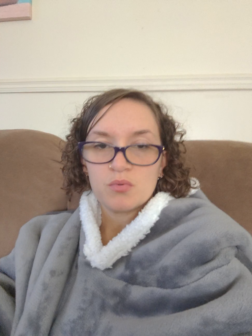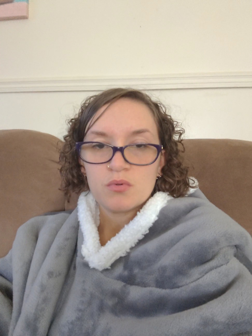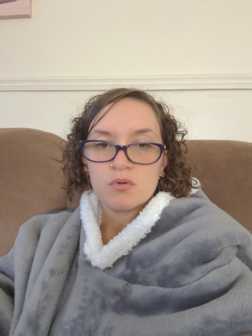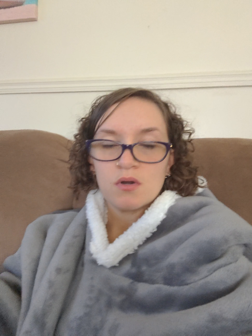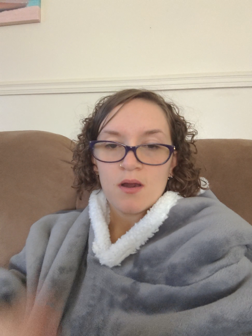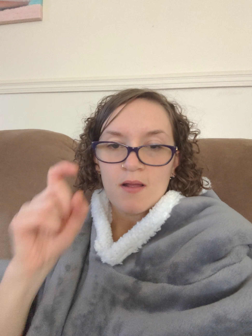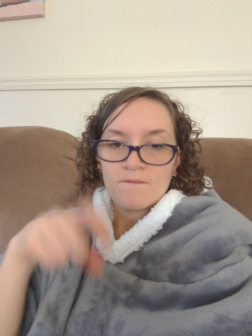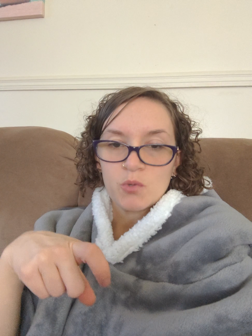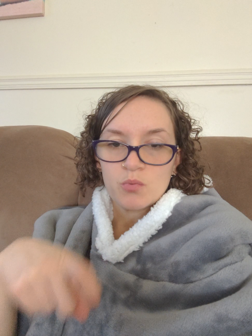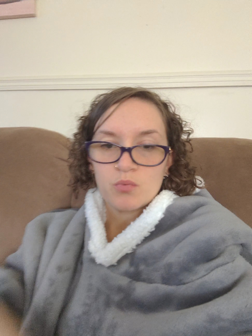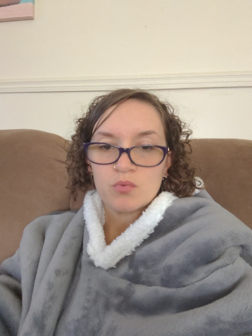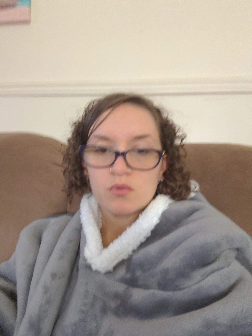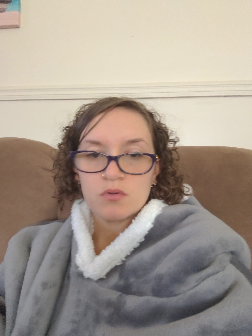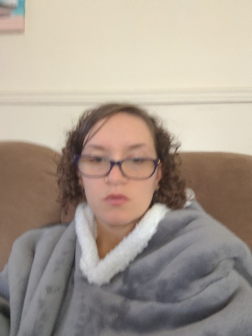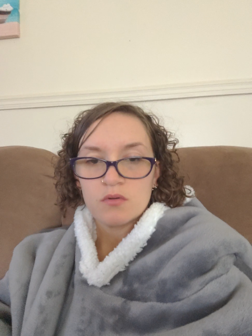have to